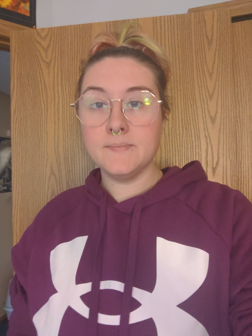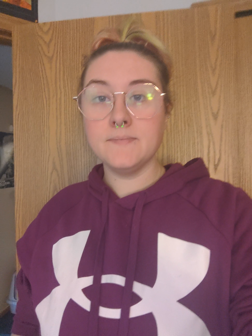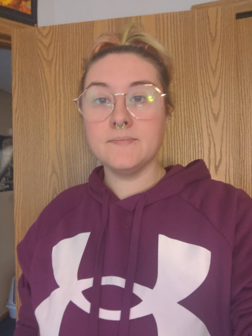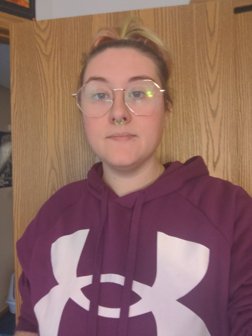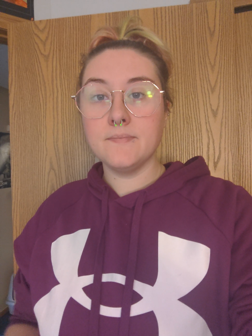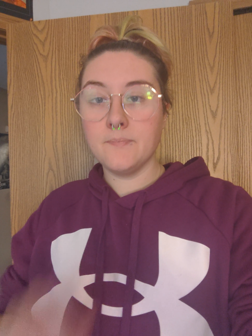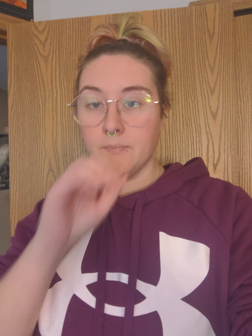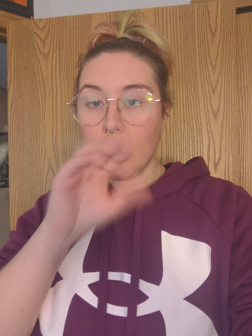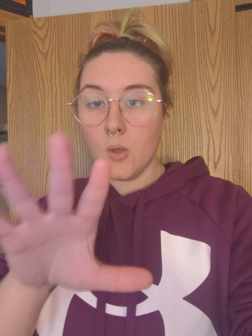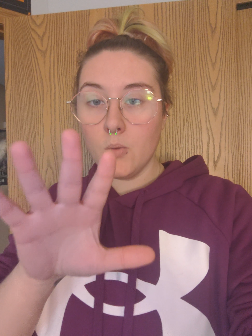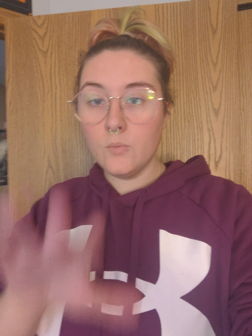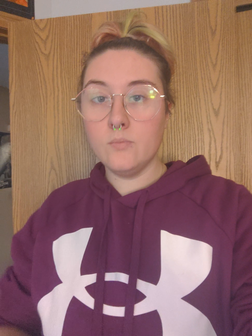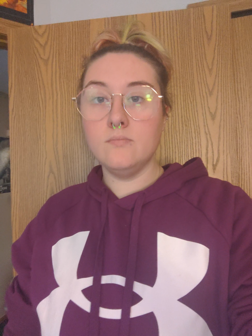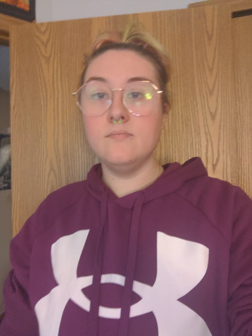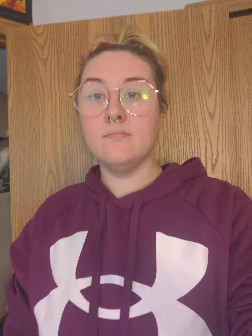blow